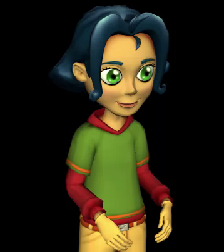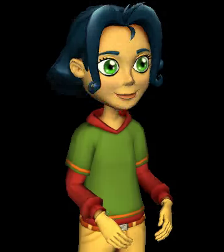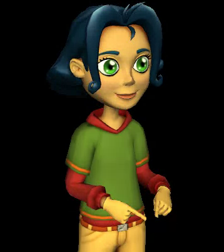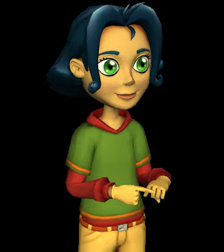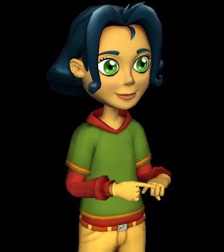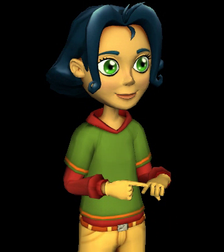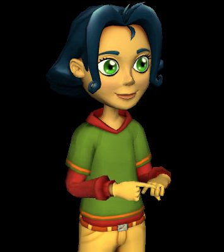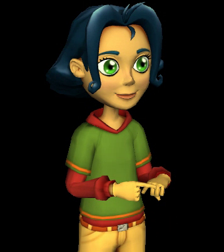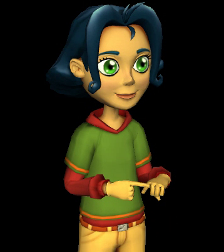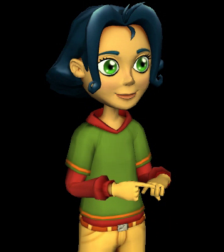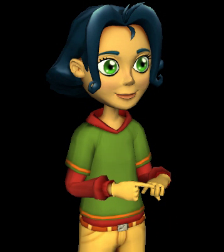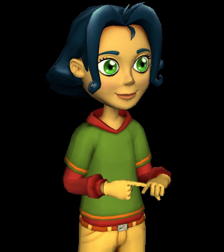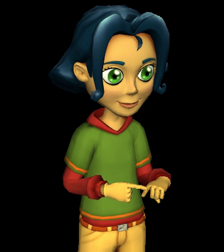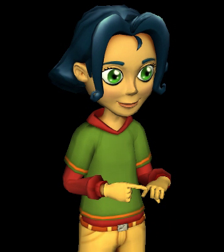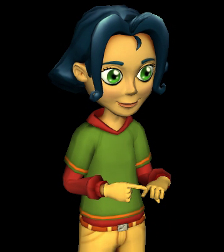سكاكين